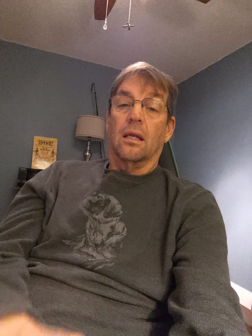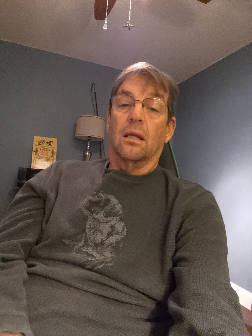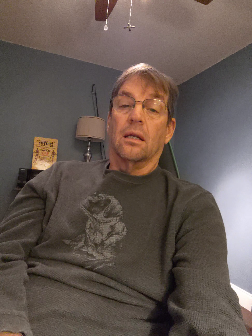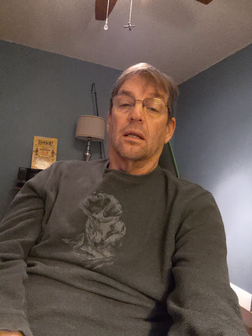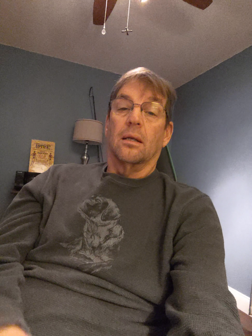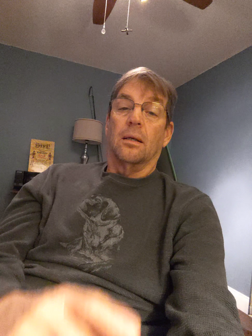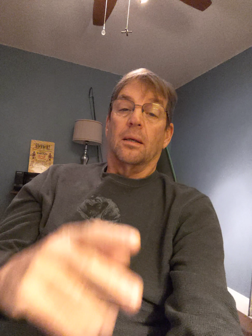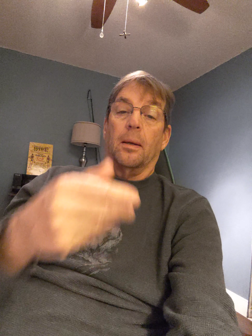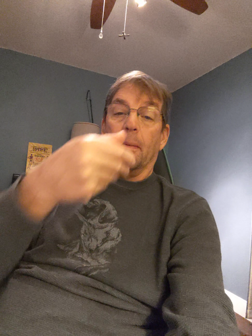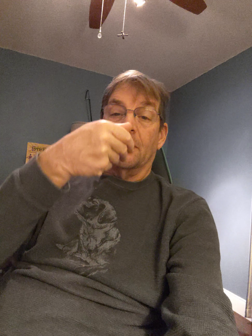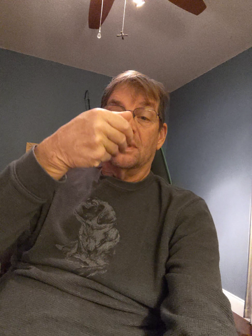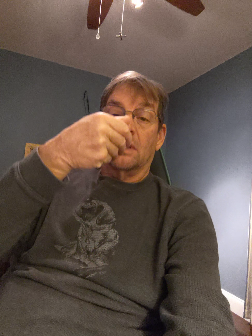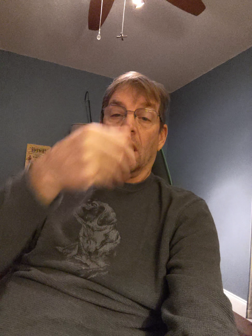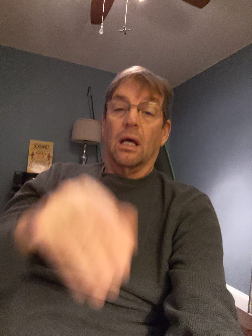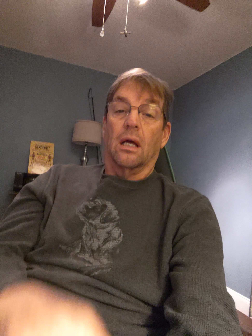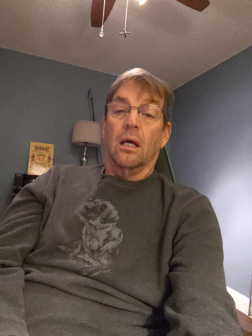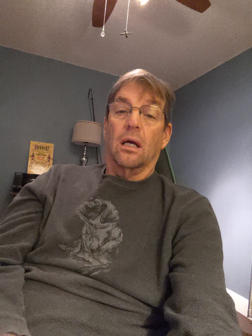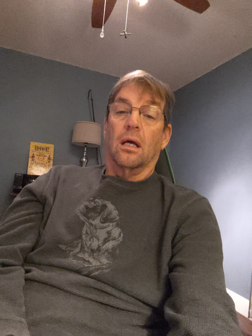pizza